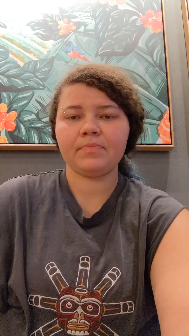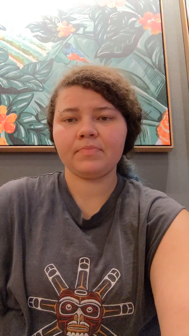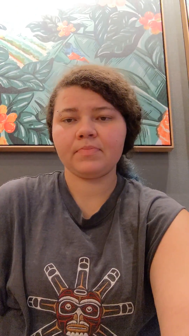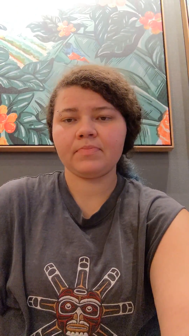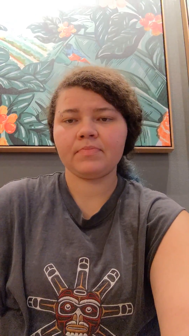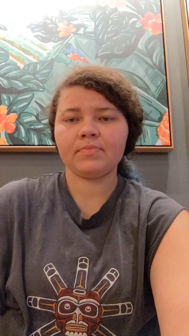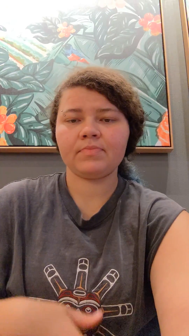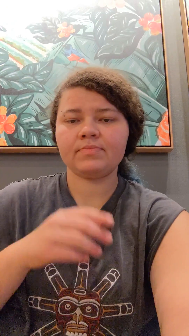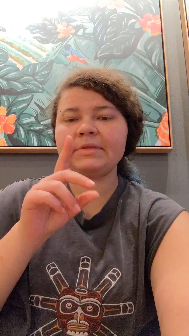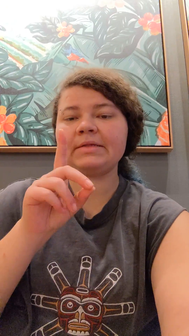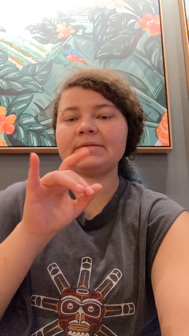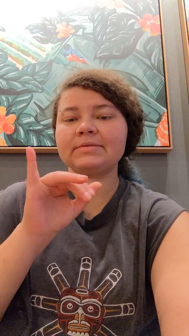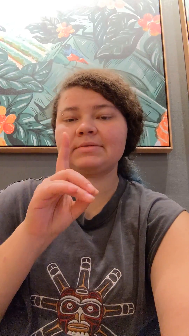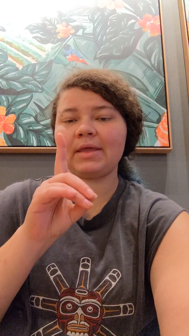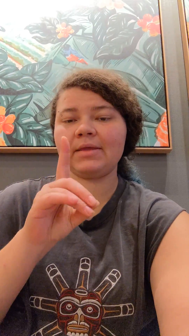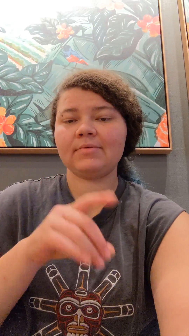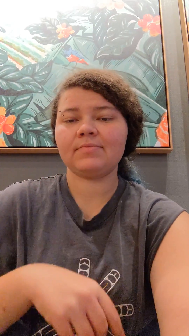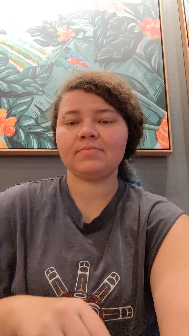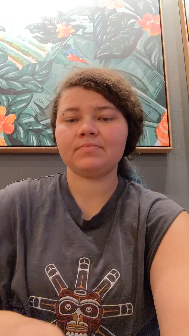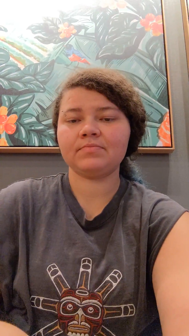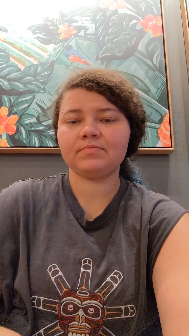did